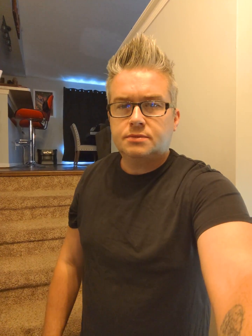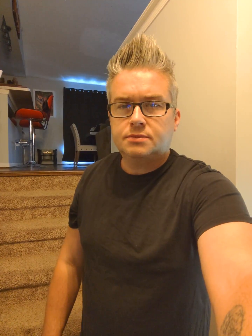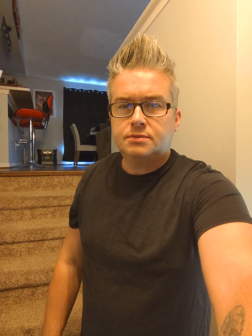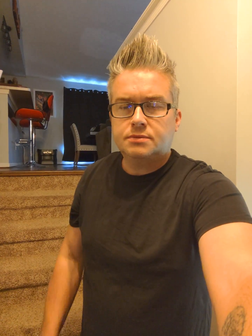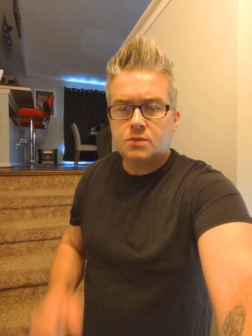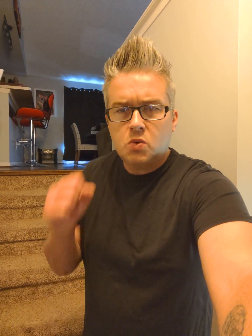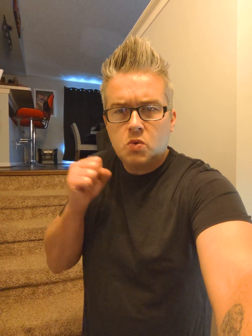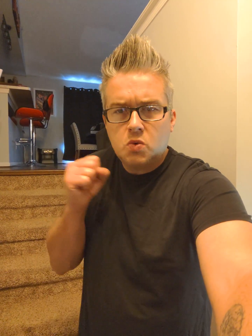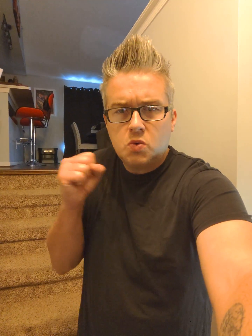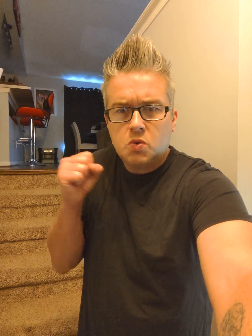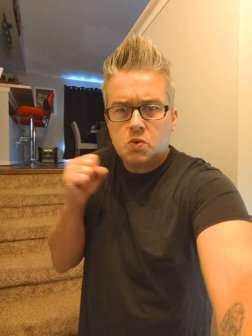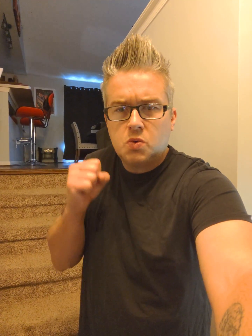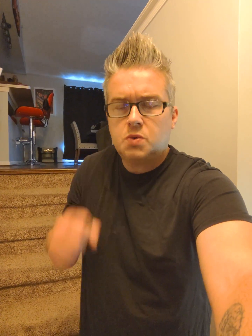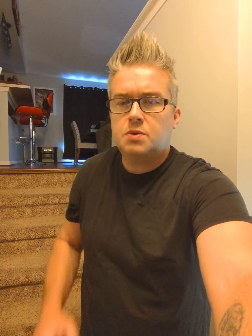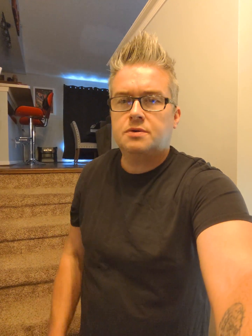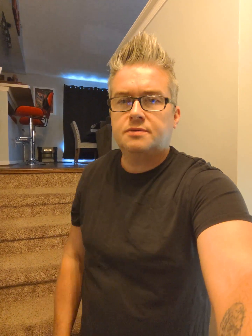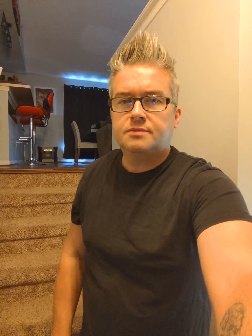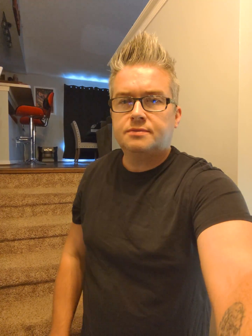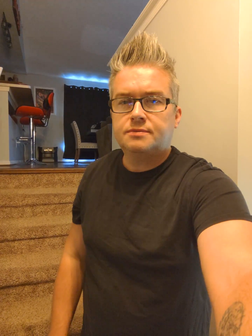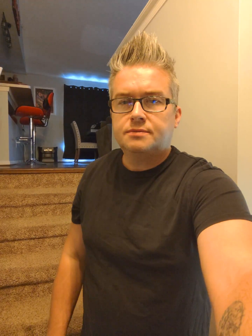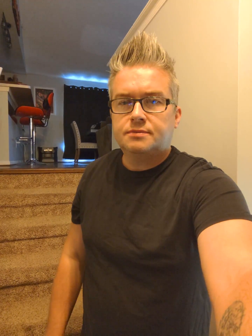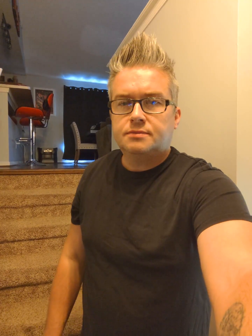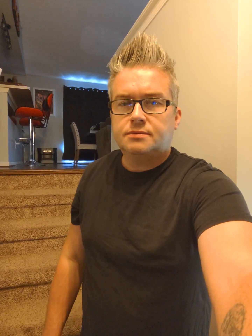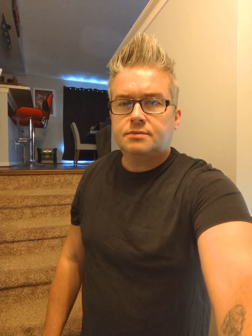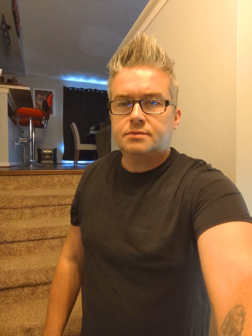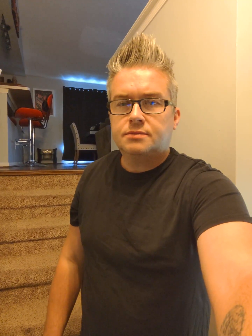cold